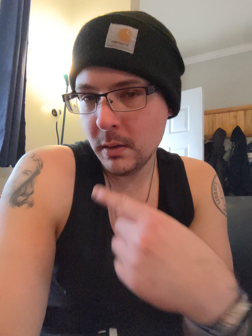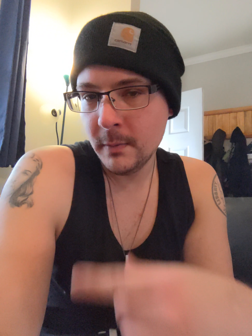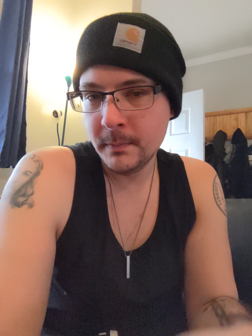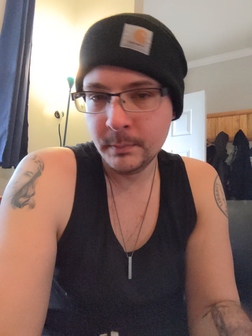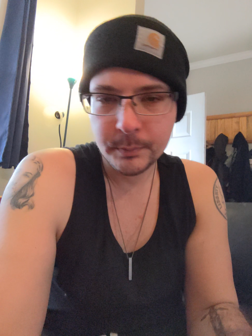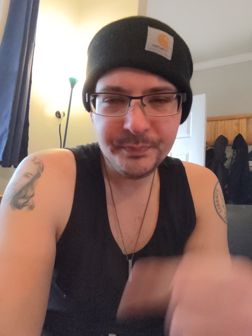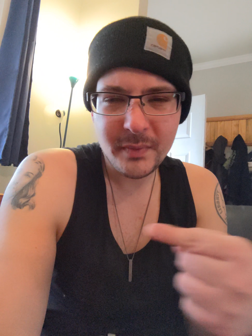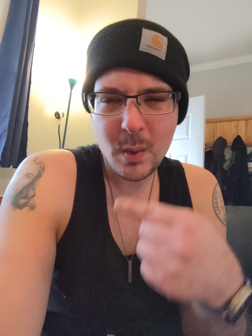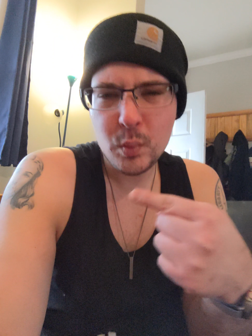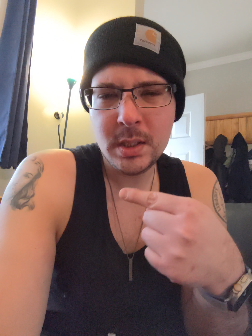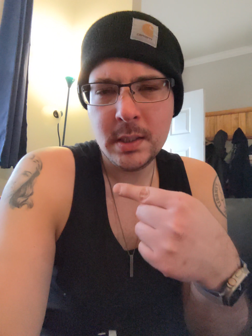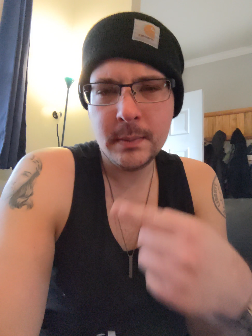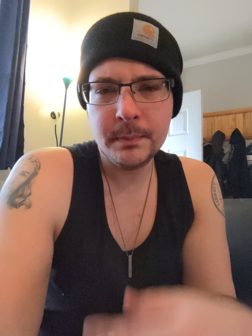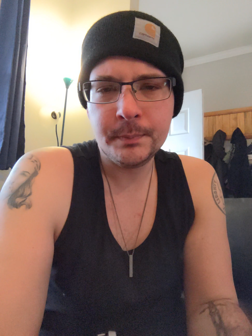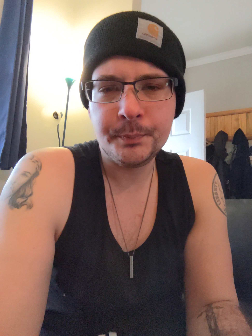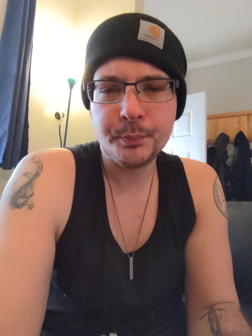owie